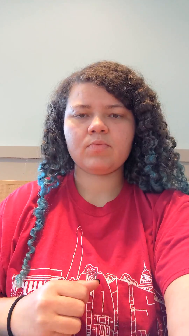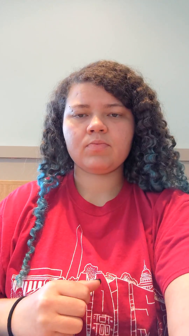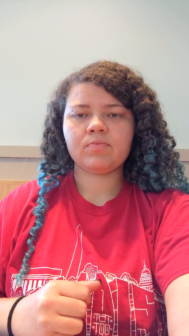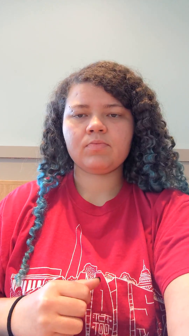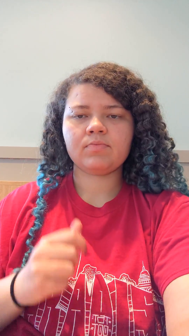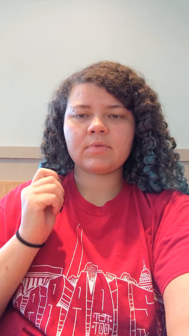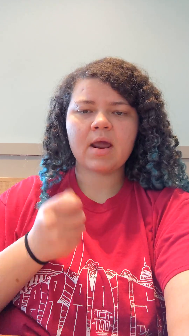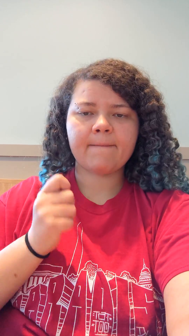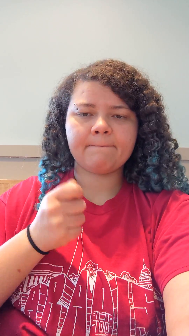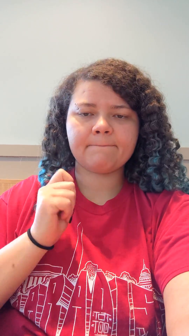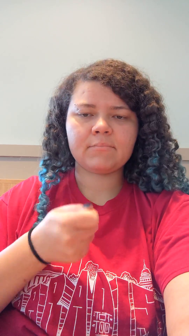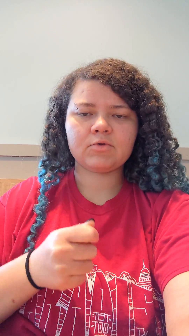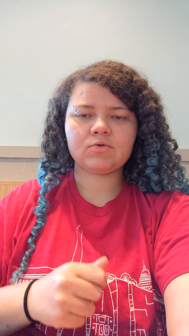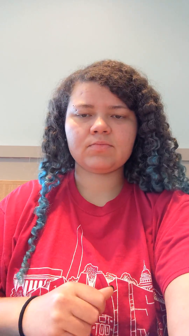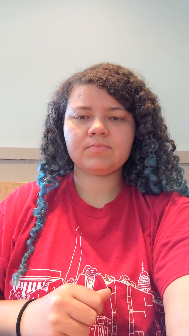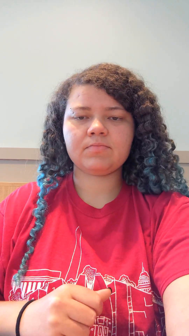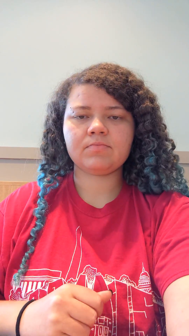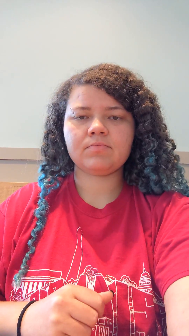hammer